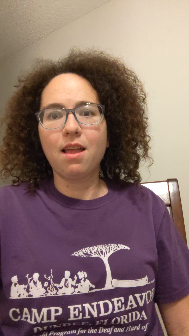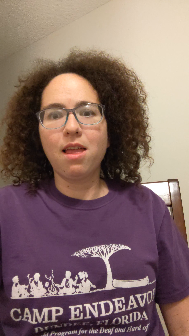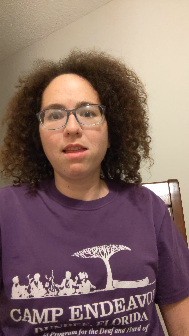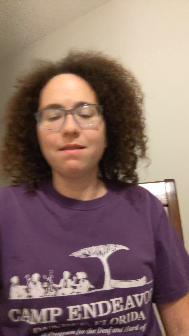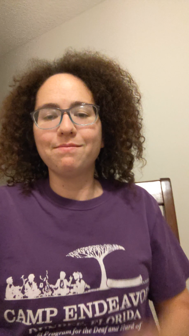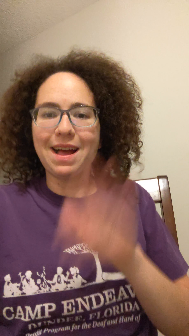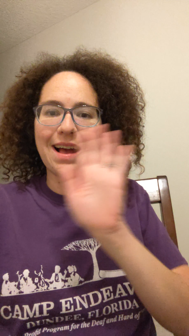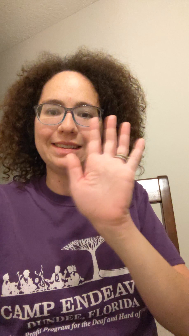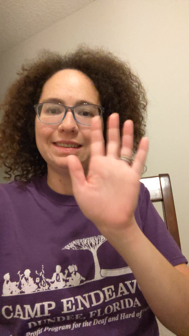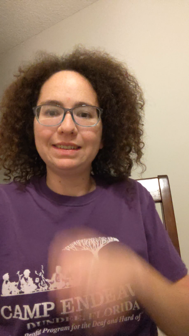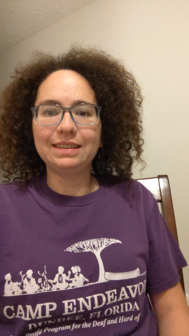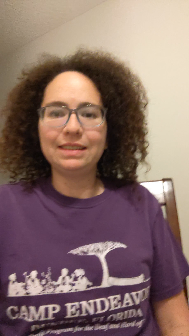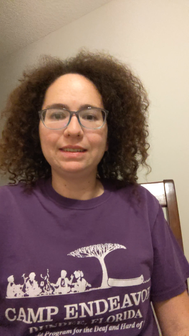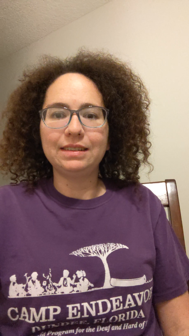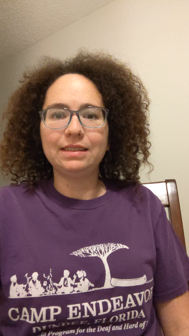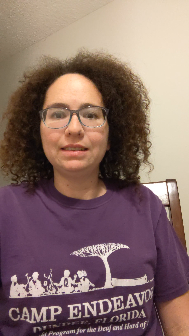hi